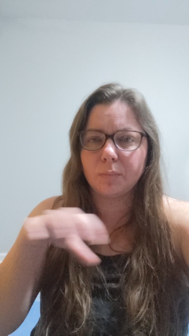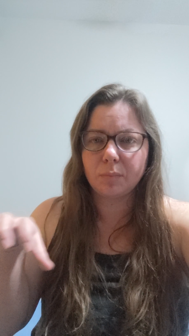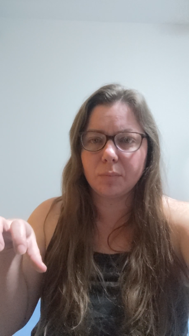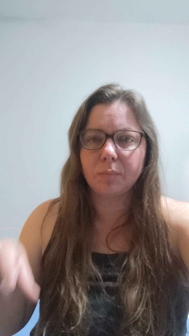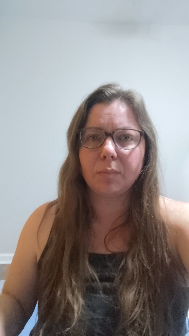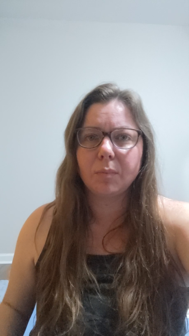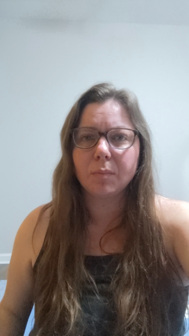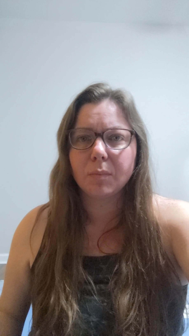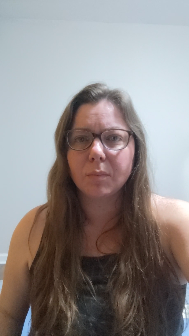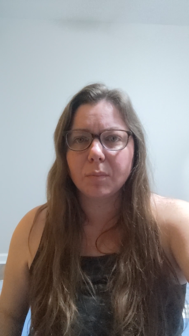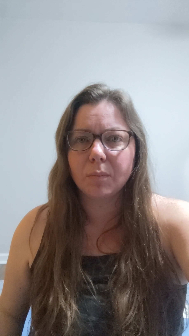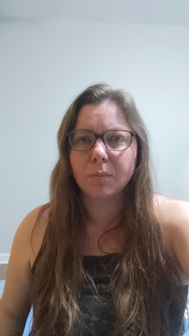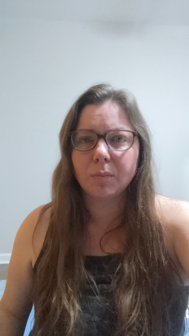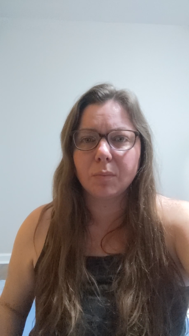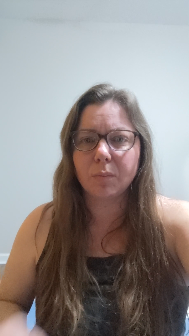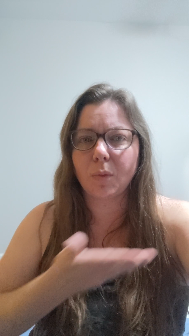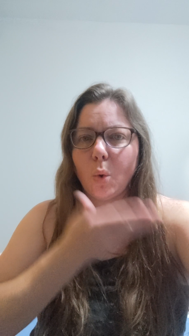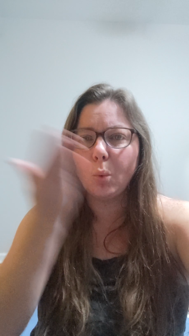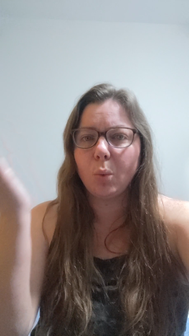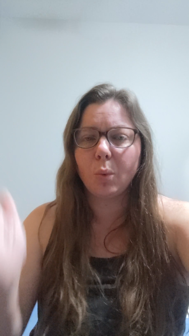all gone